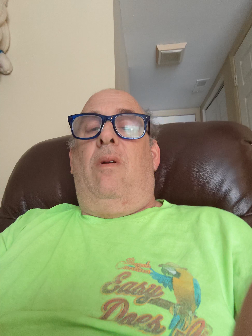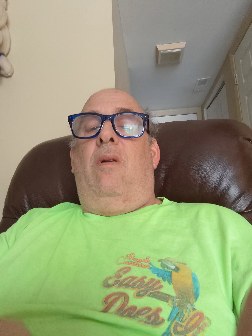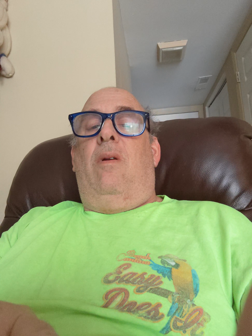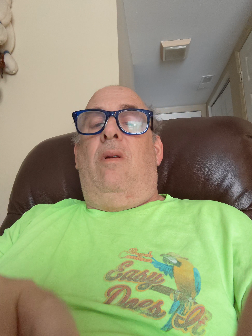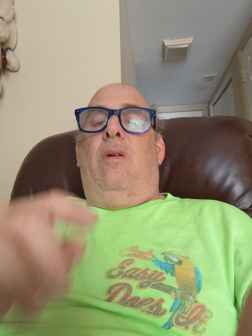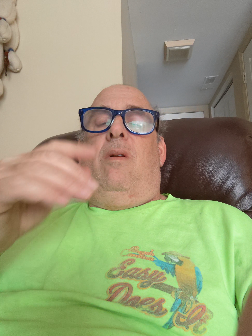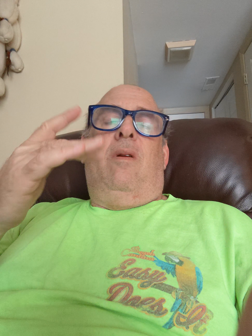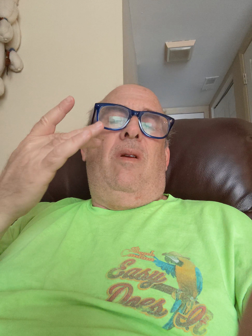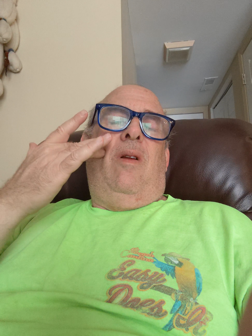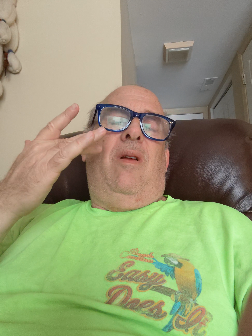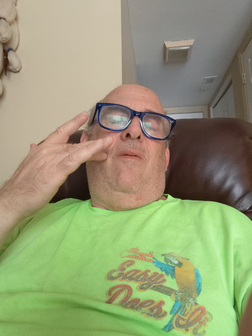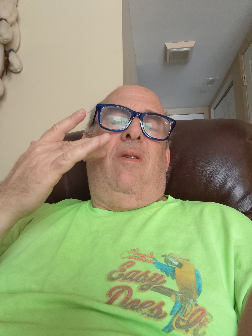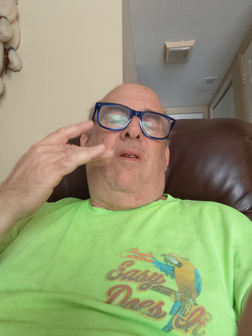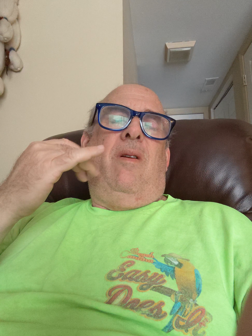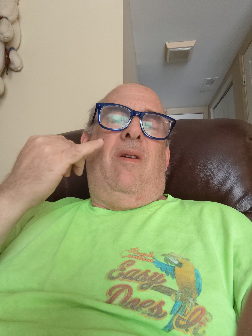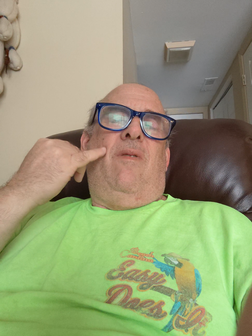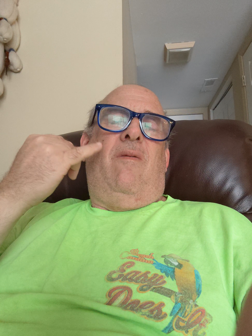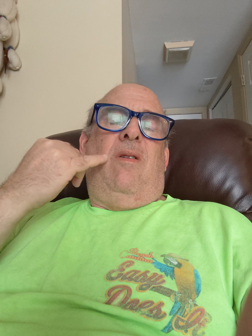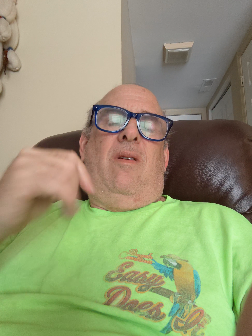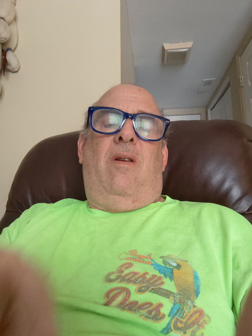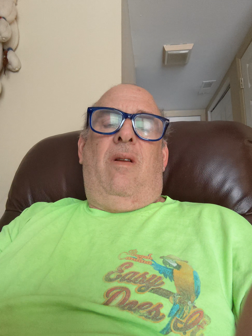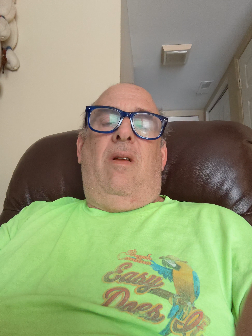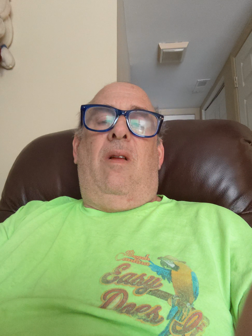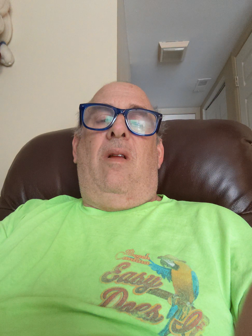if